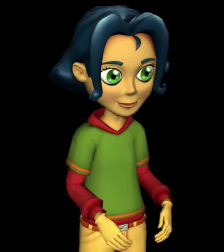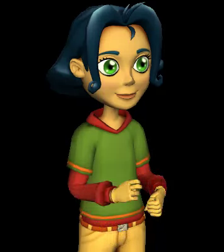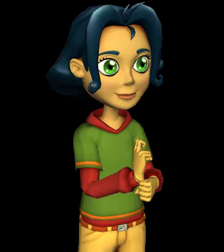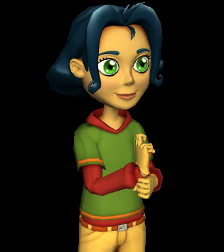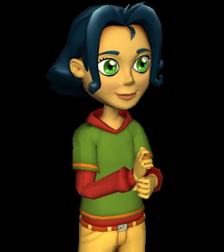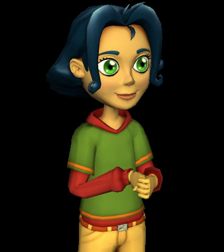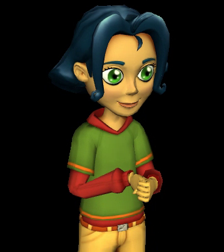صعب